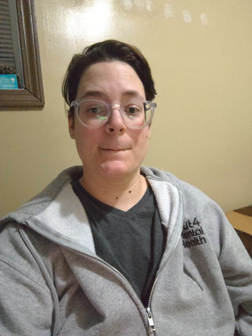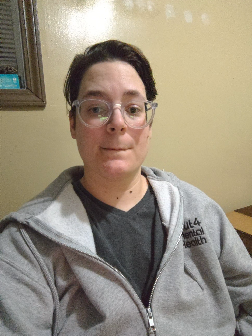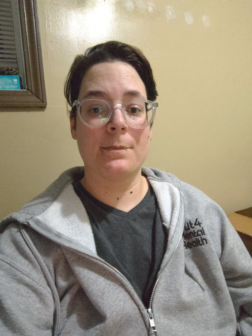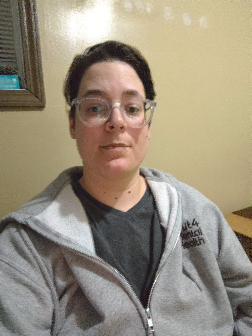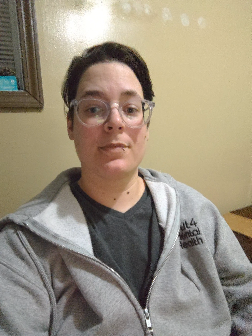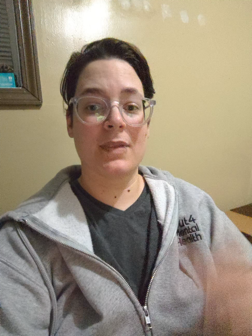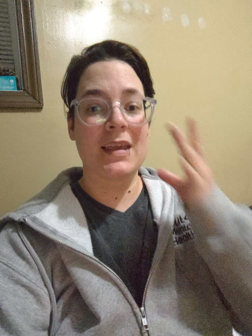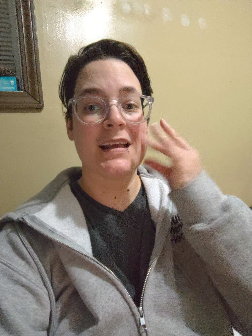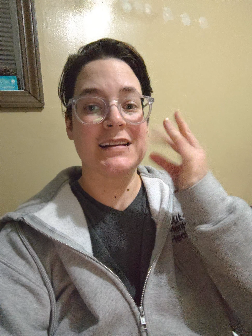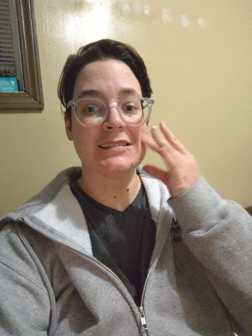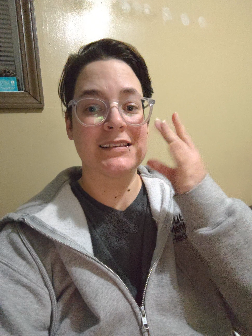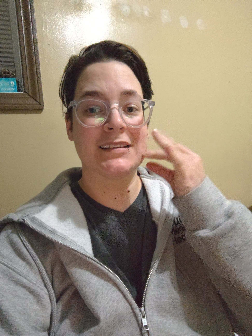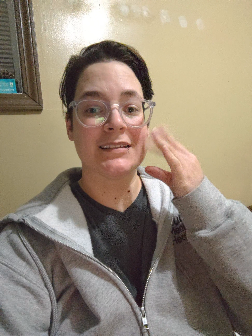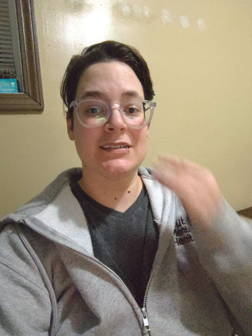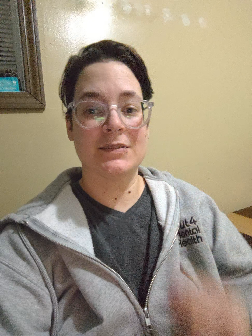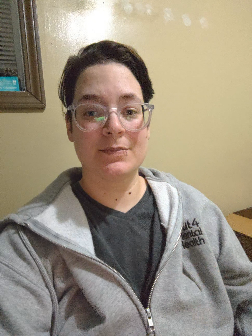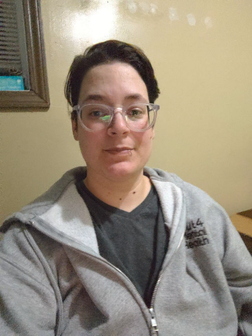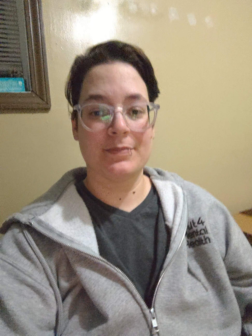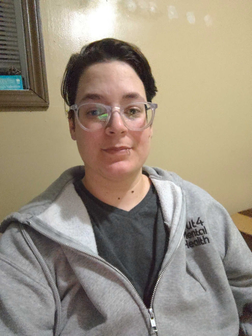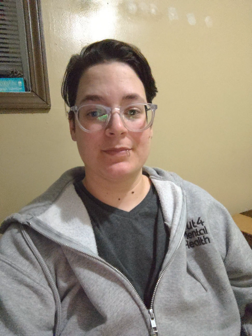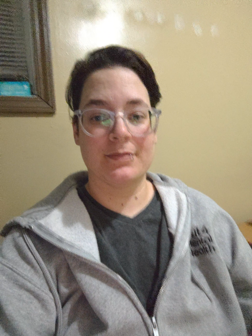kitty